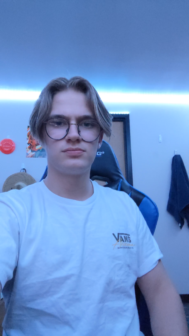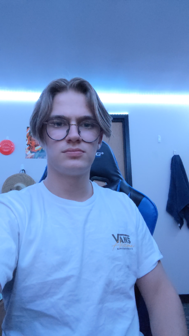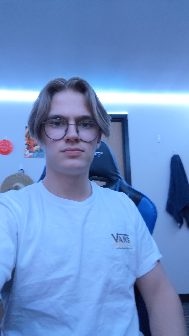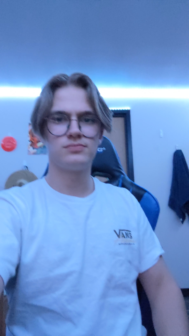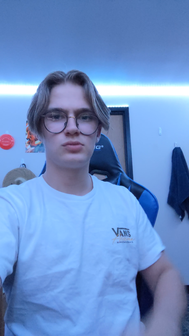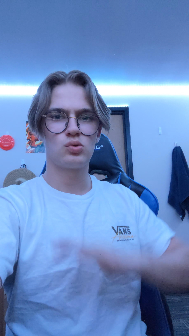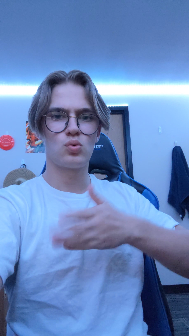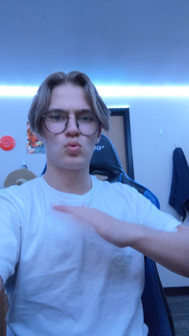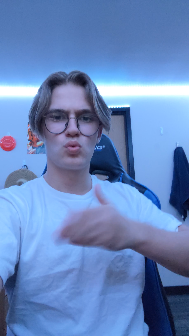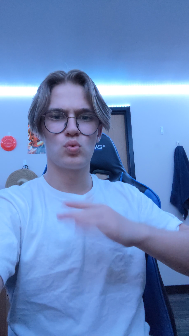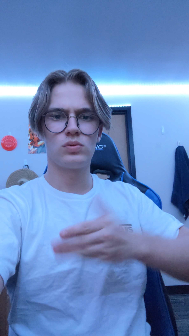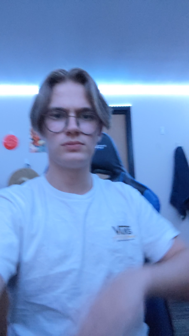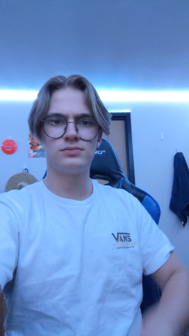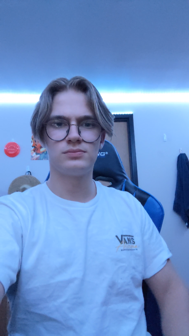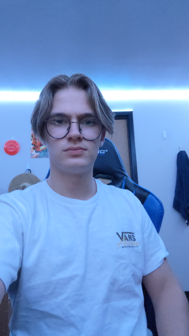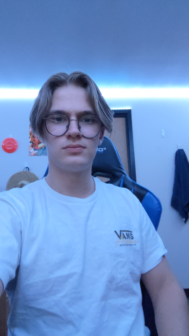cook